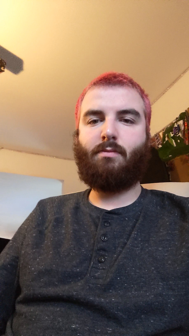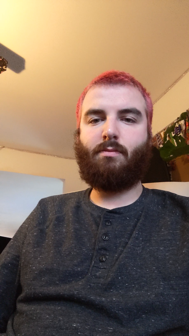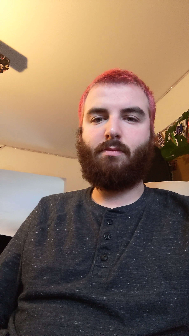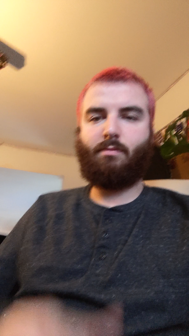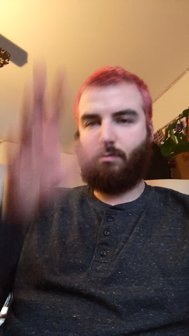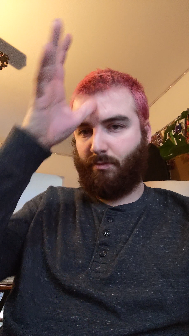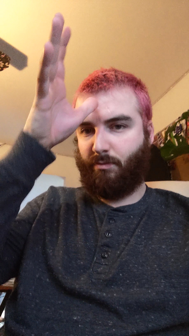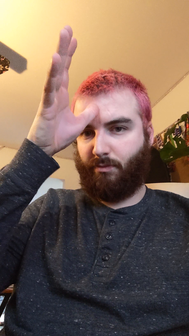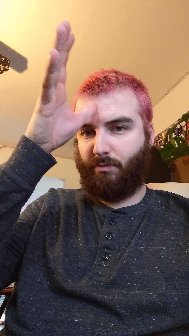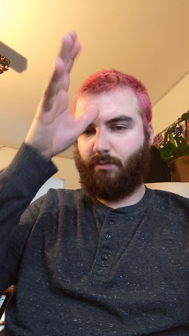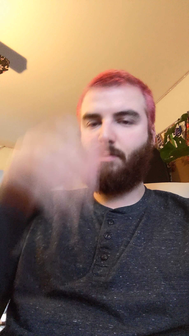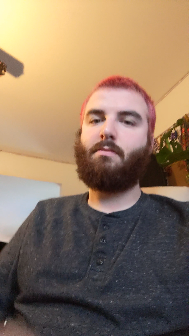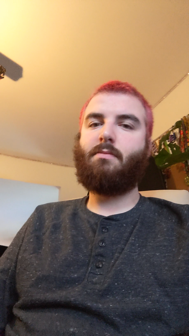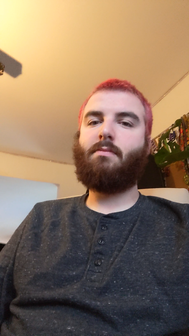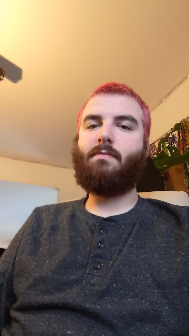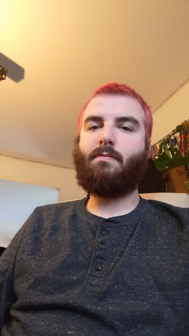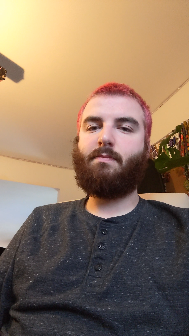daddy